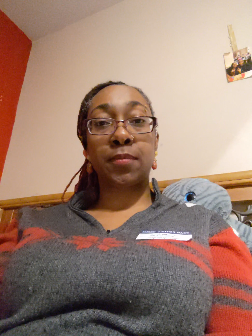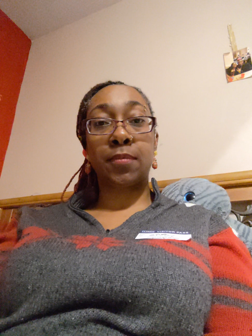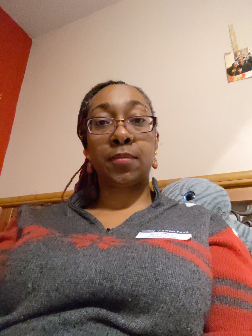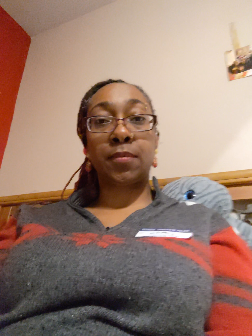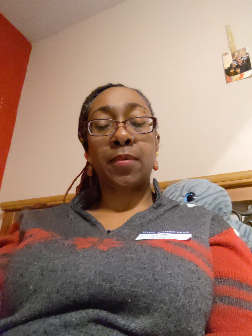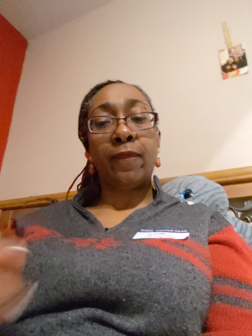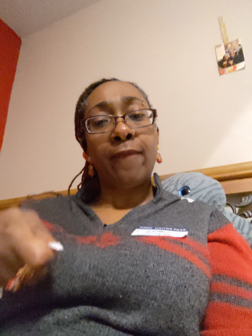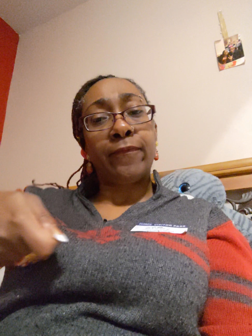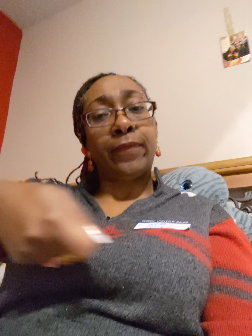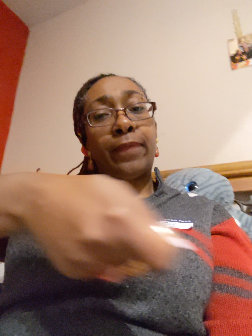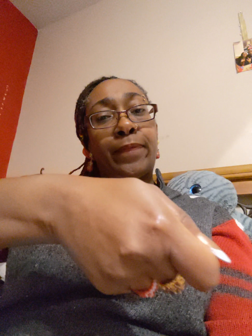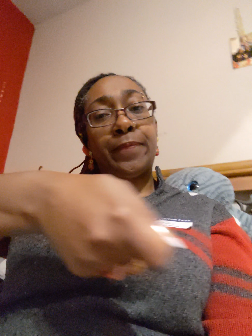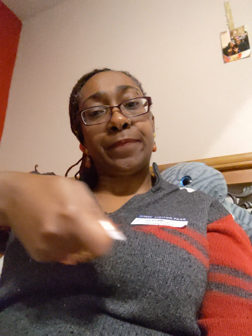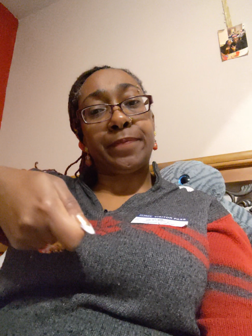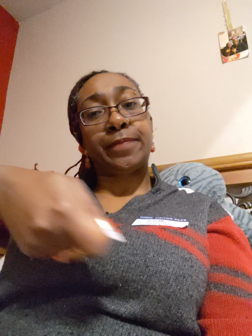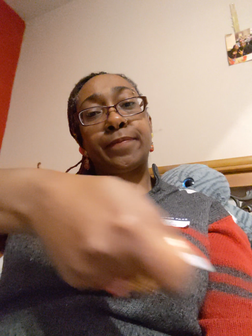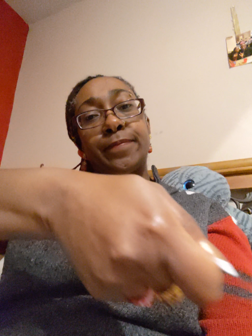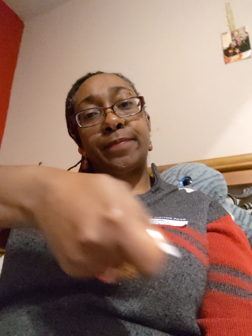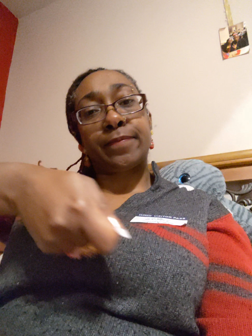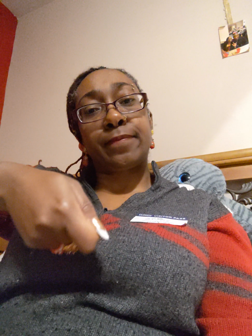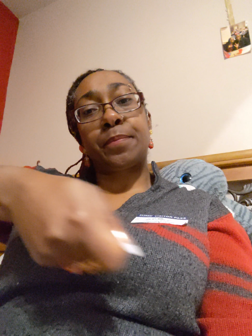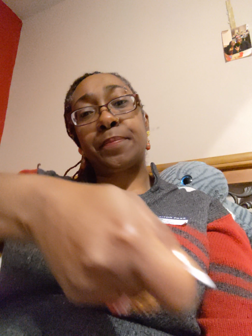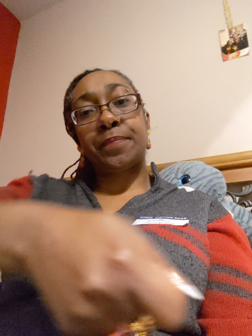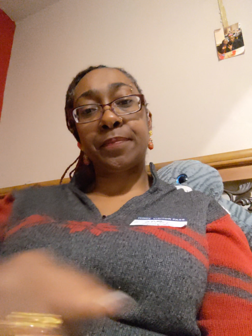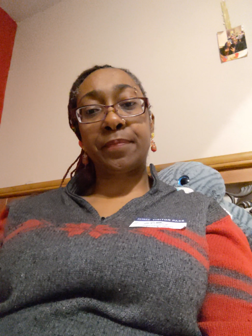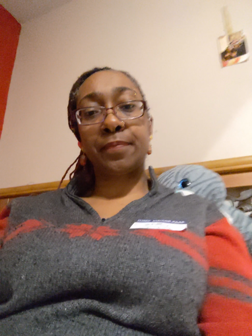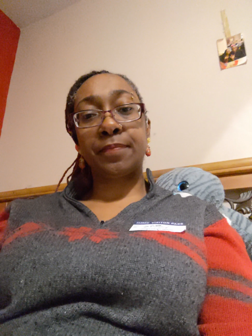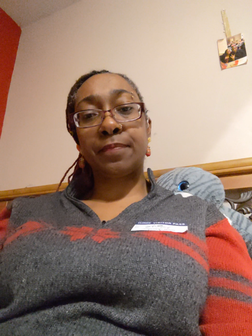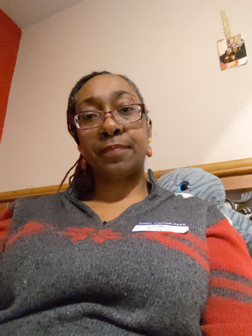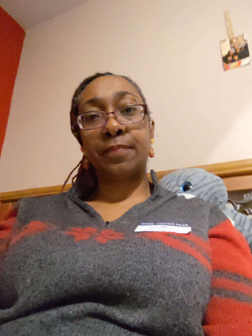vacuum